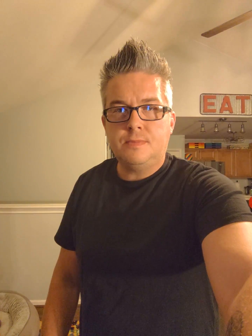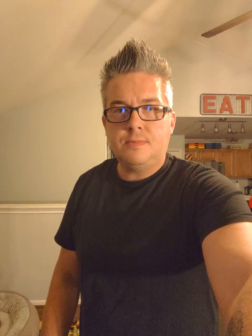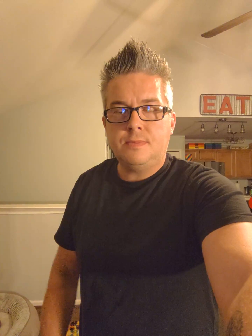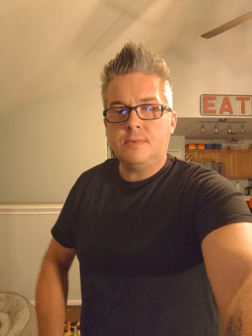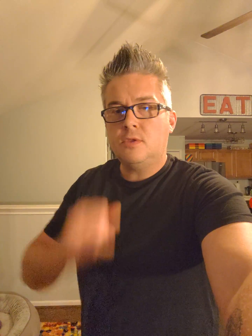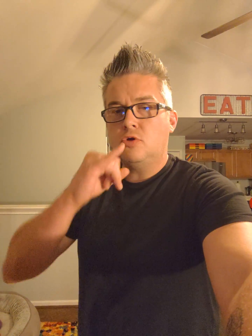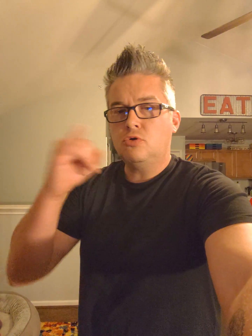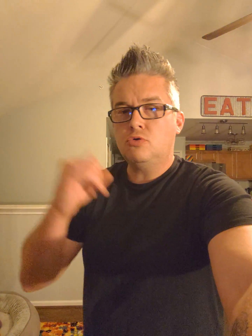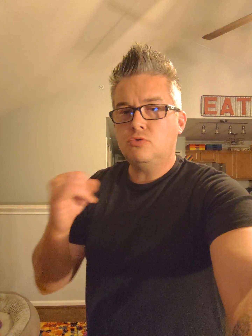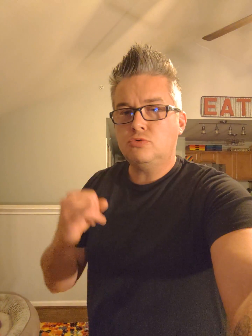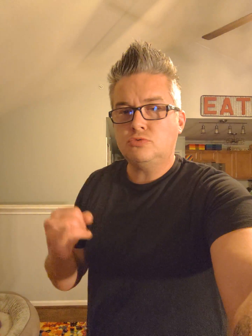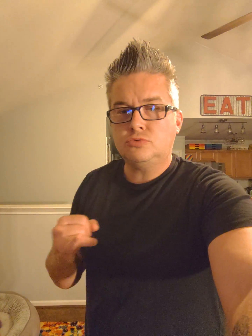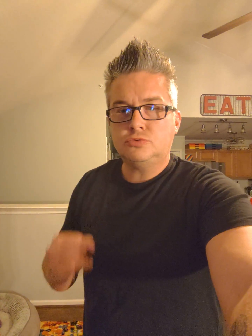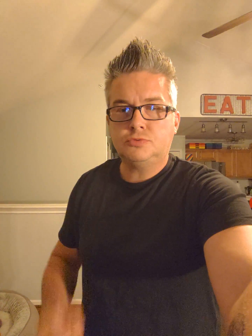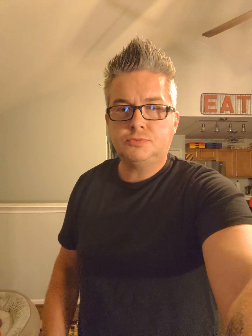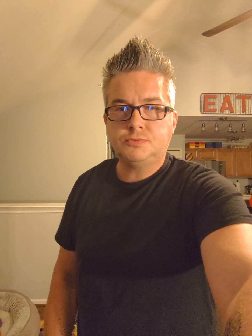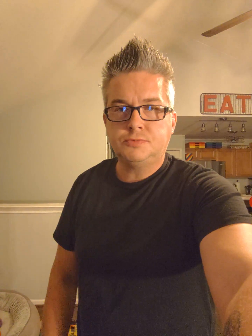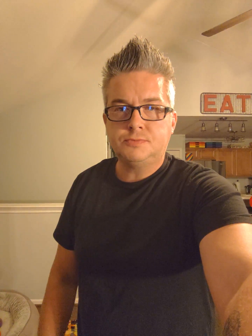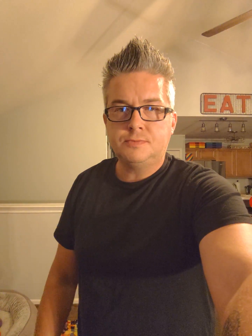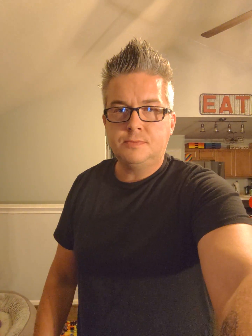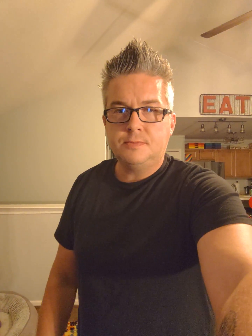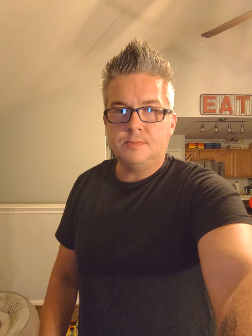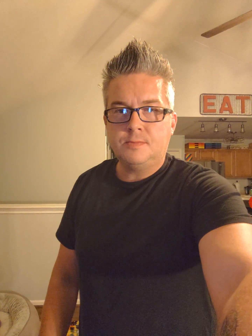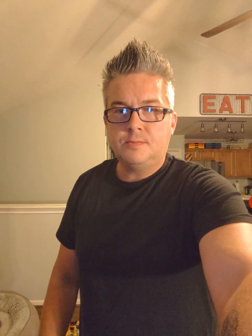draw